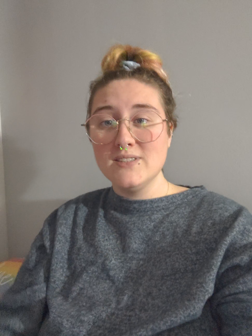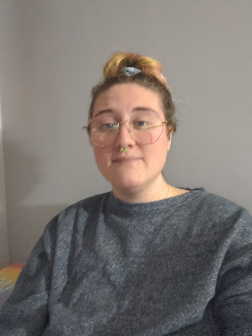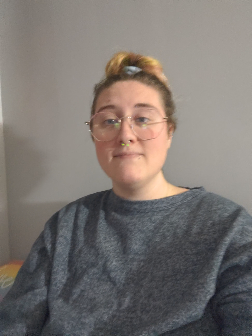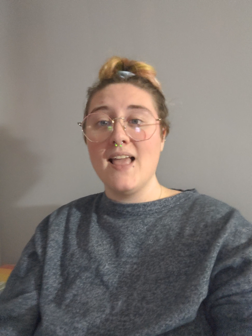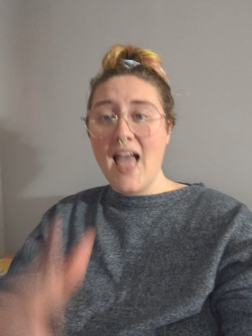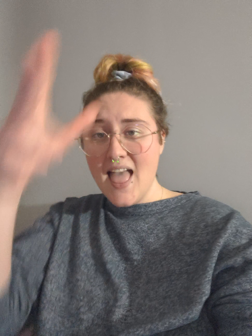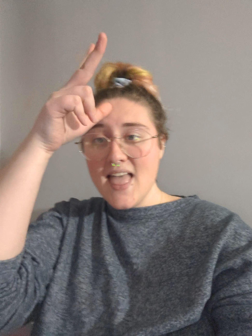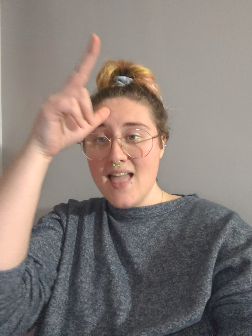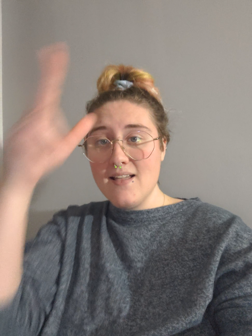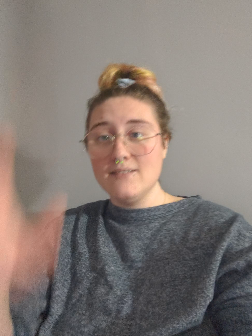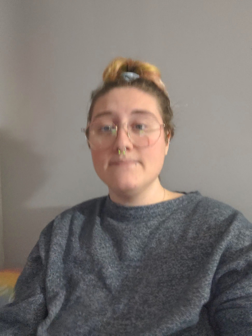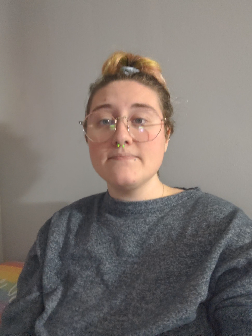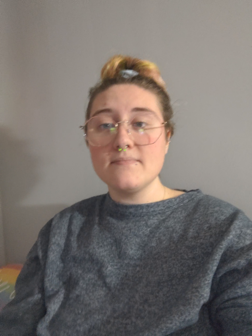hen